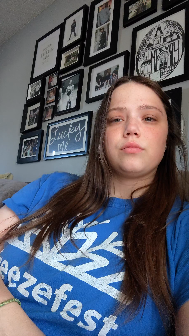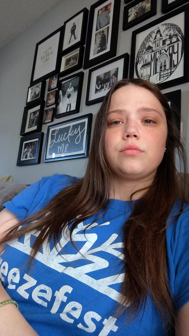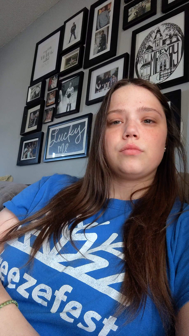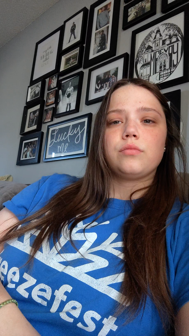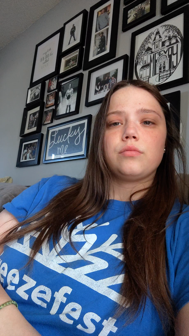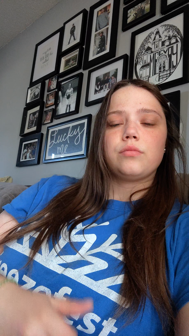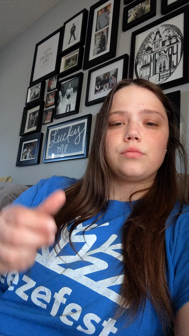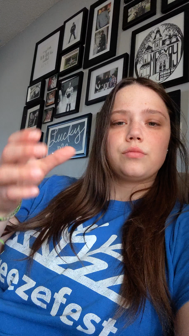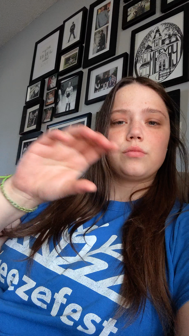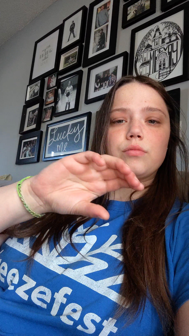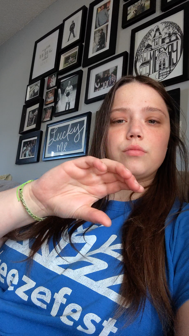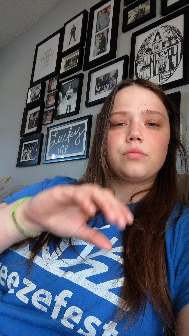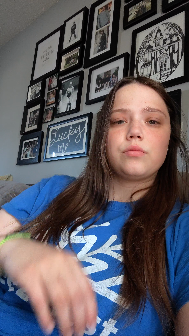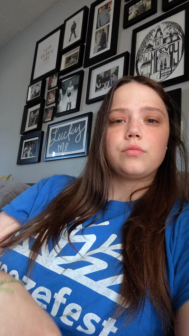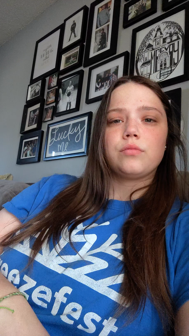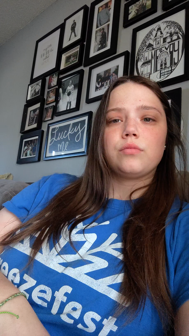pour